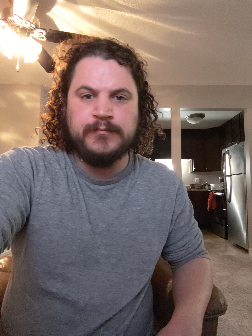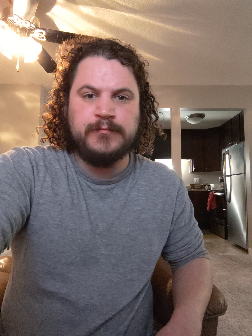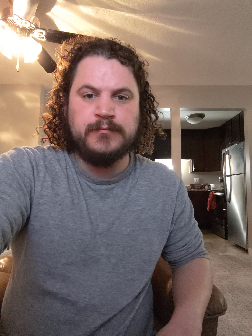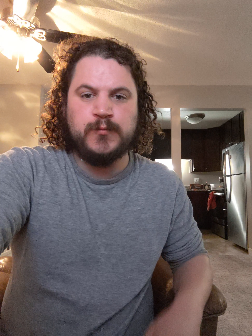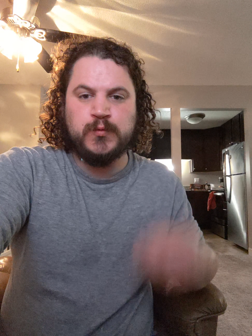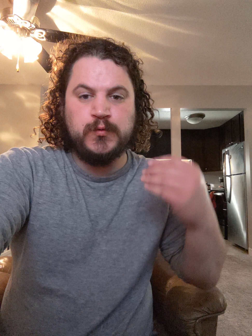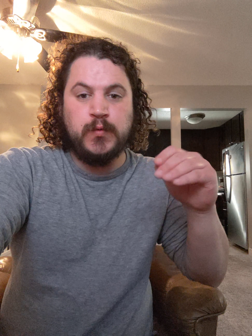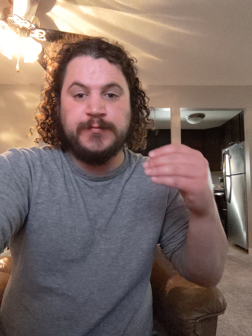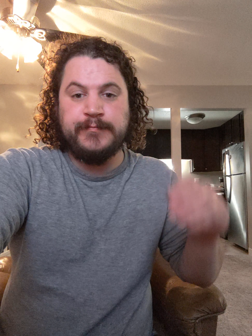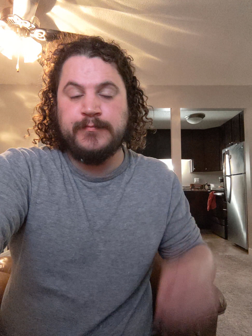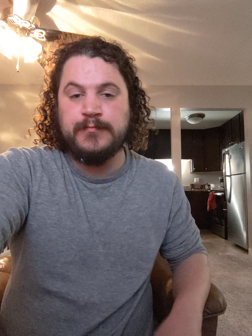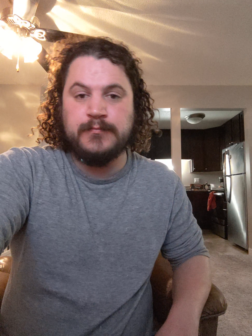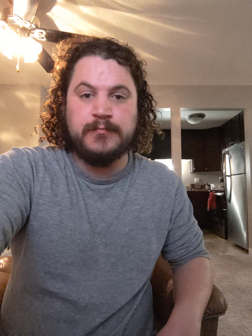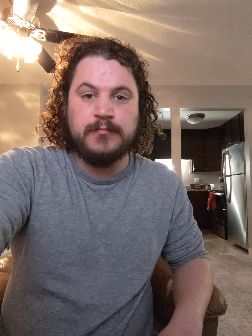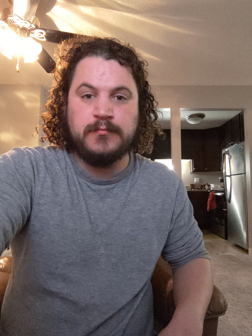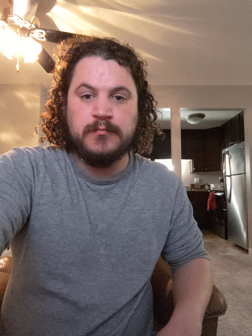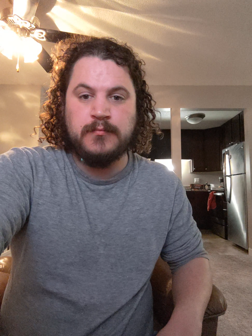store